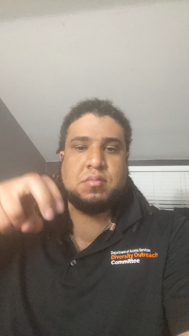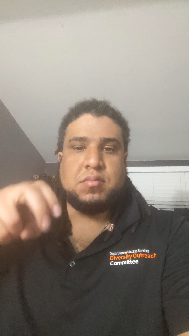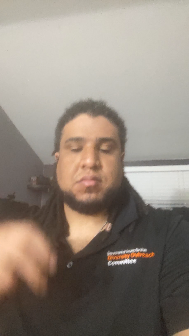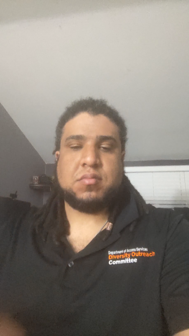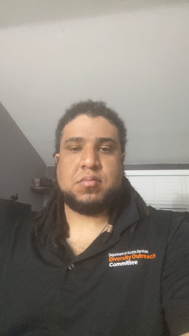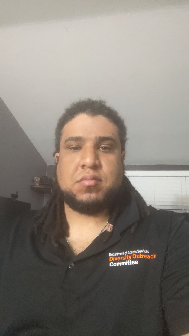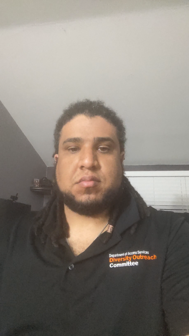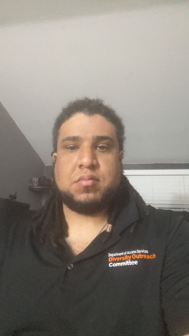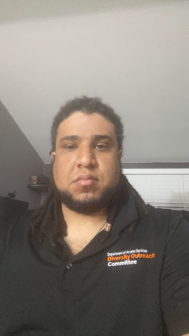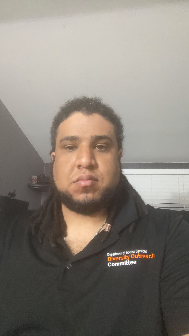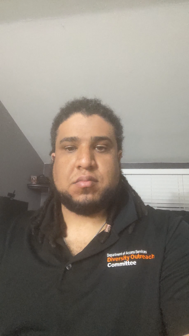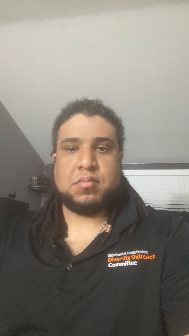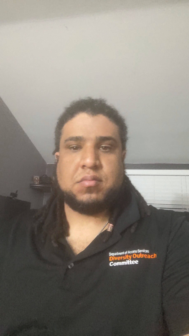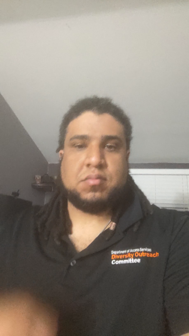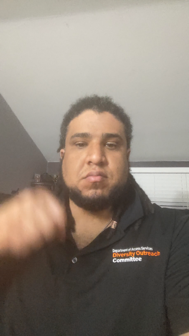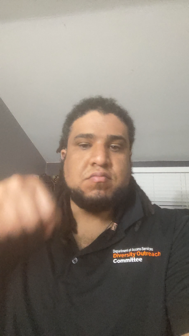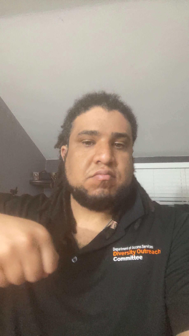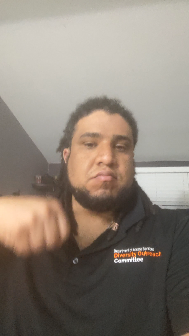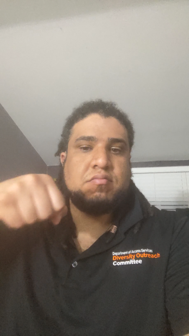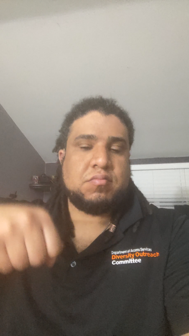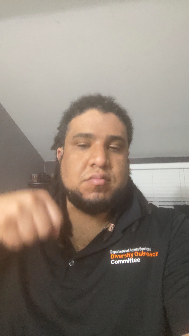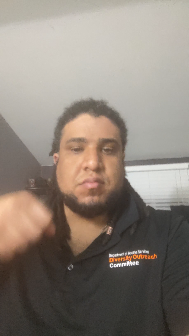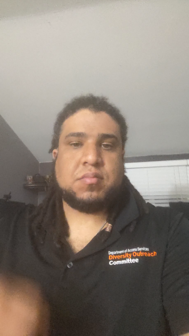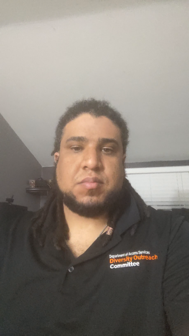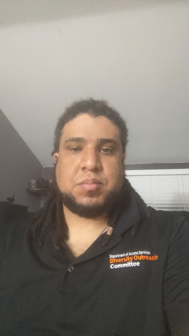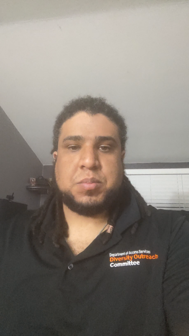bicycle